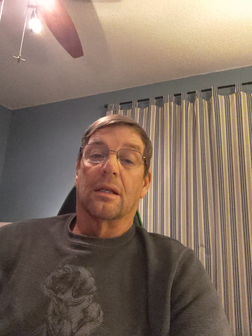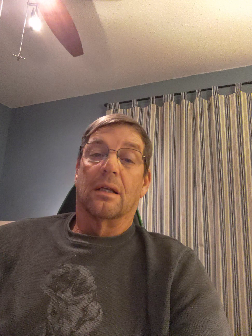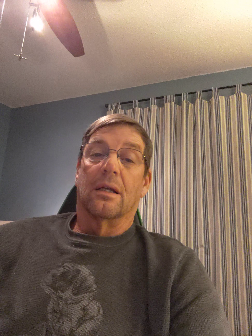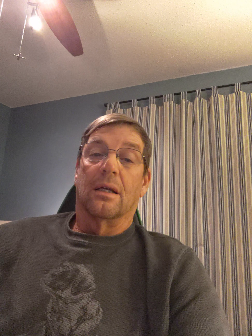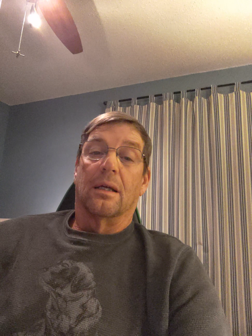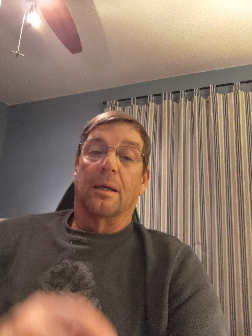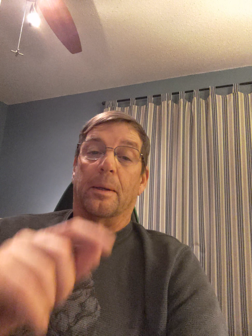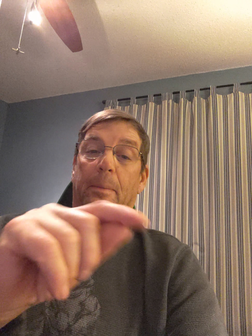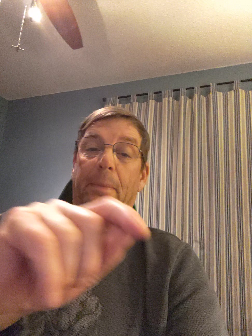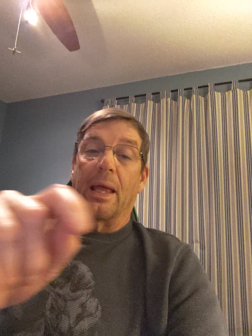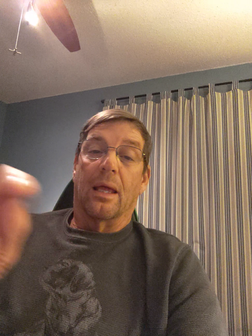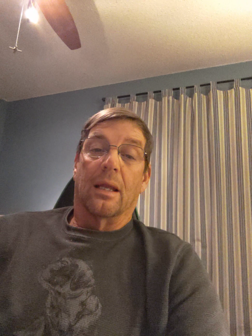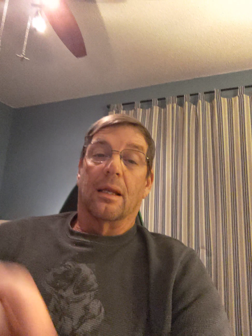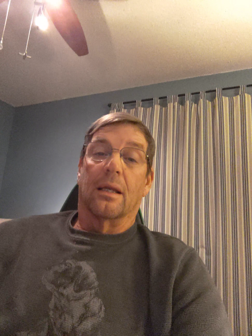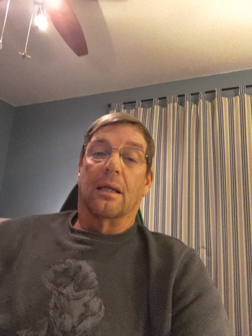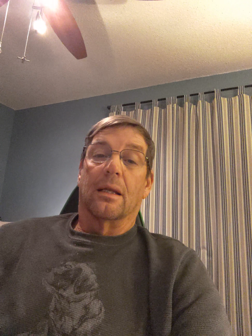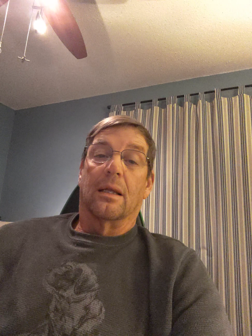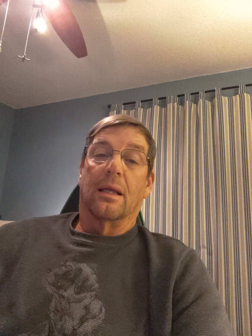pen